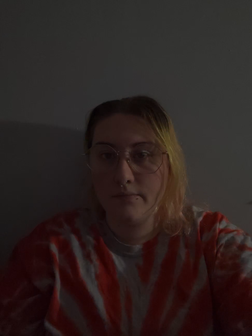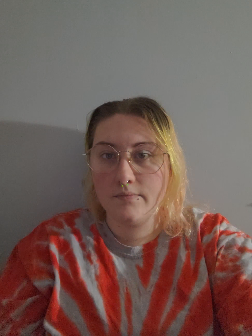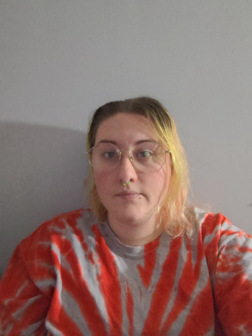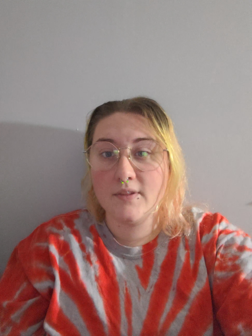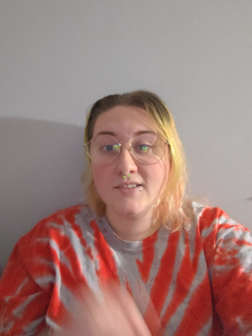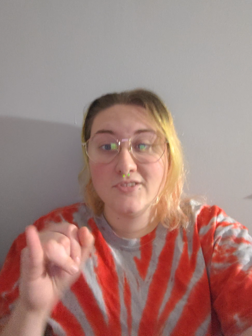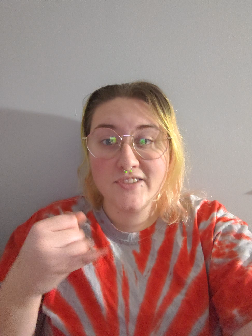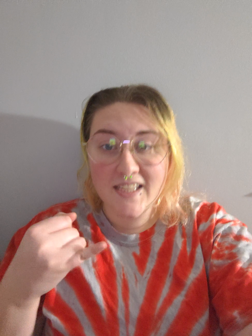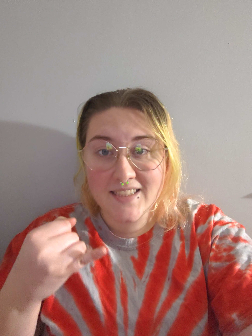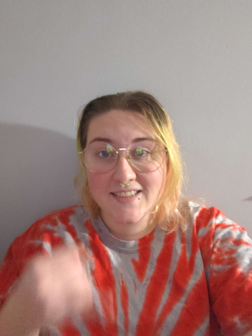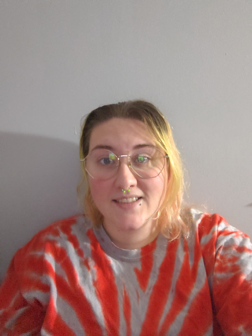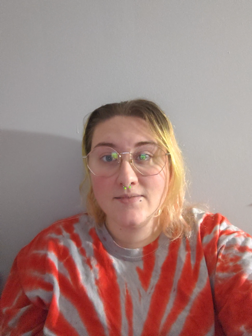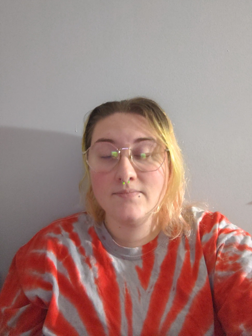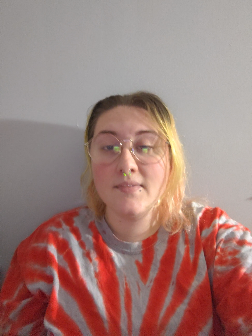jeans